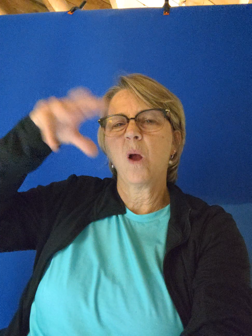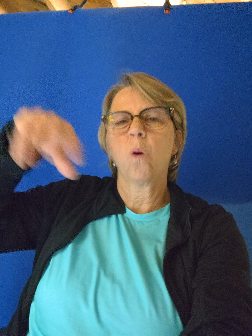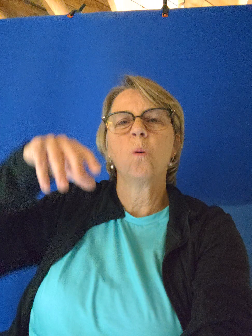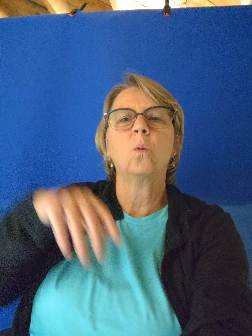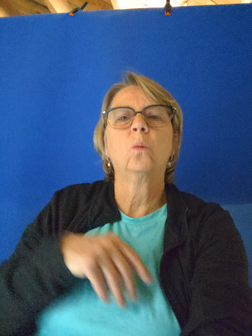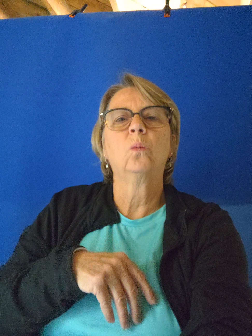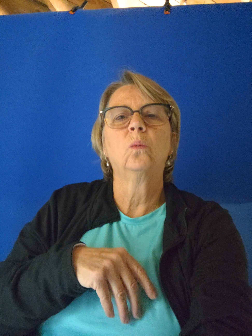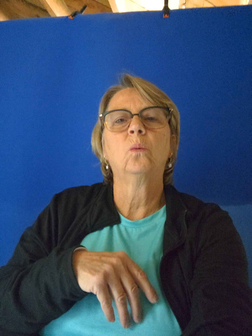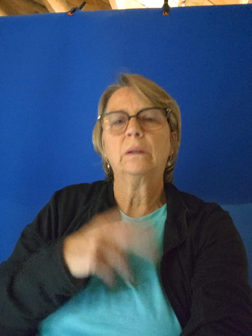cloud